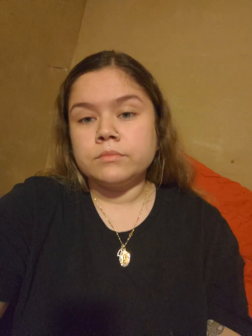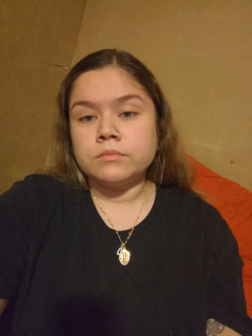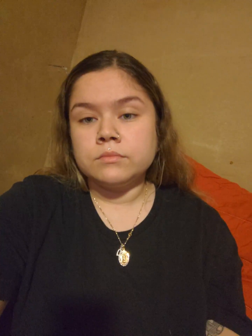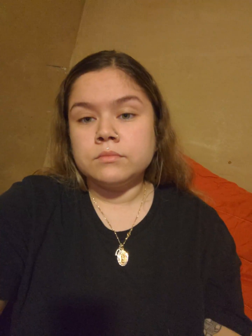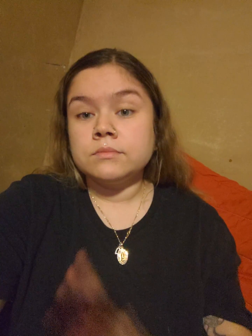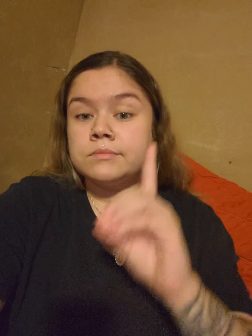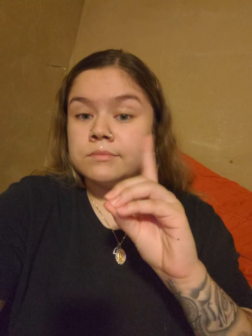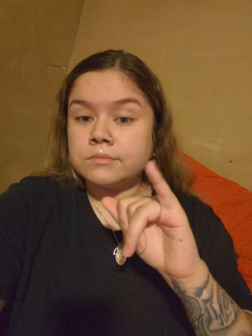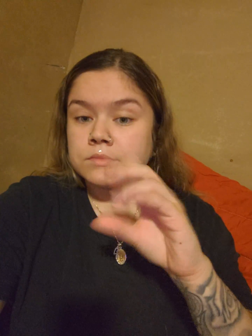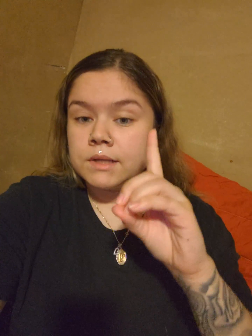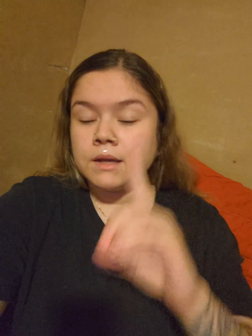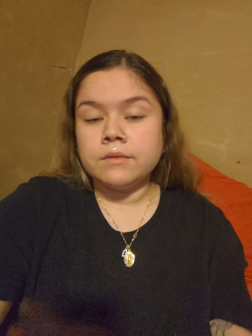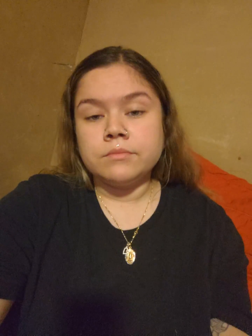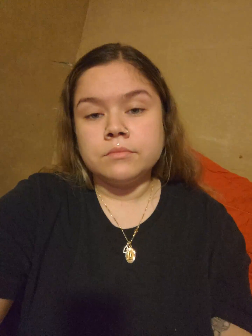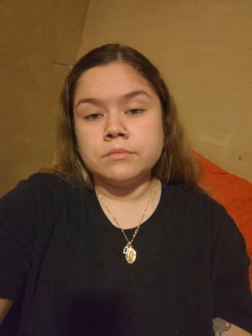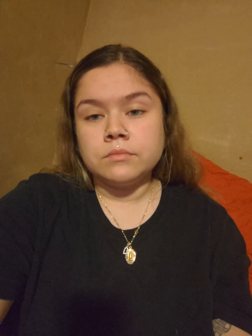did